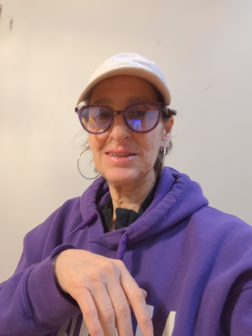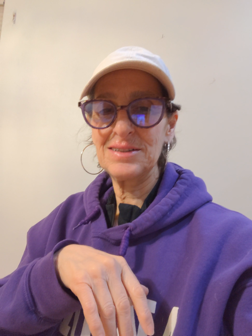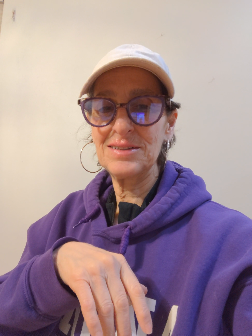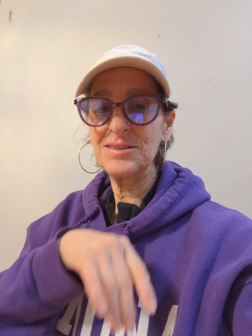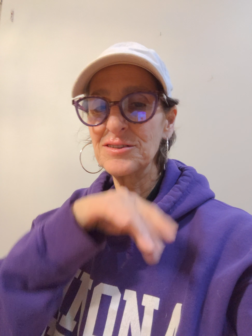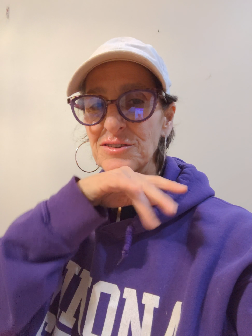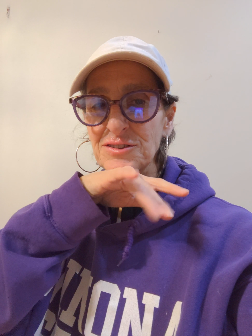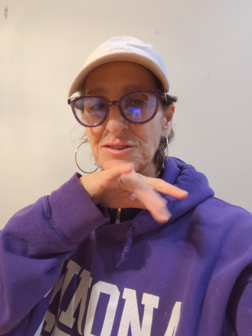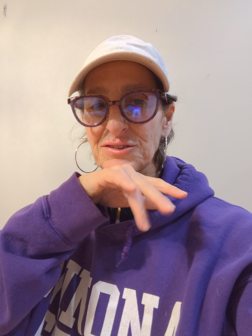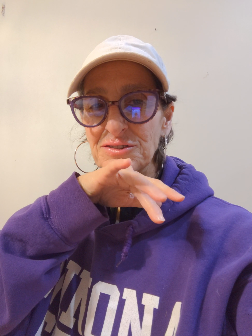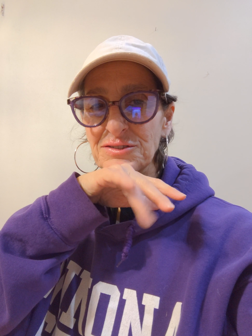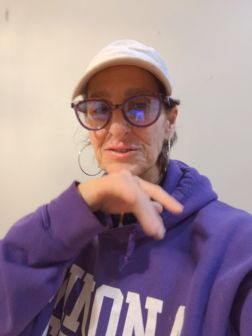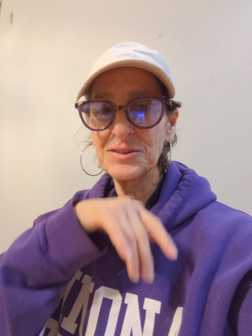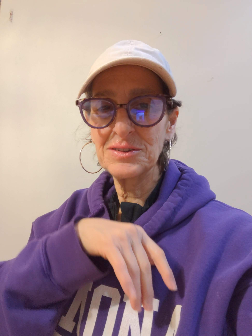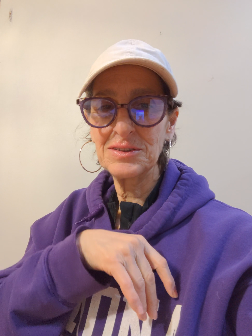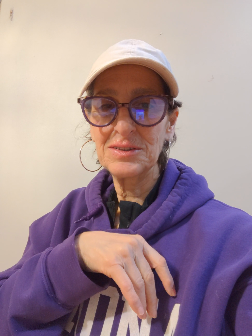dirty